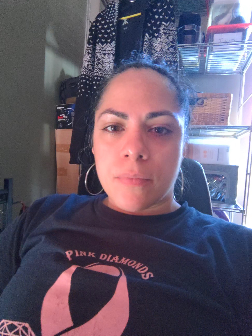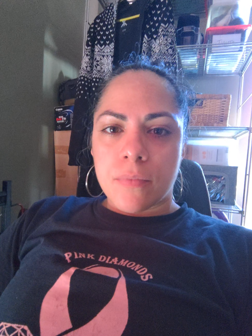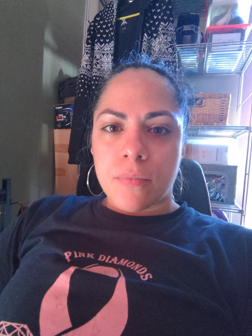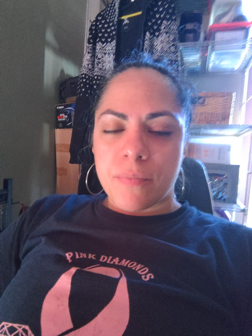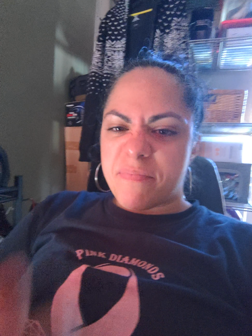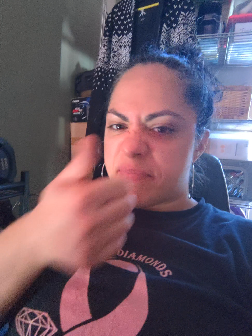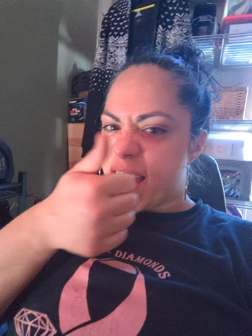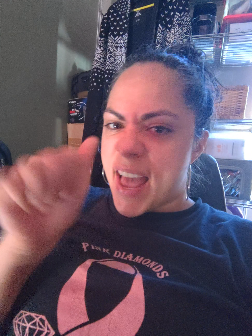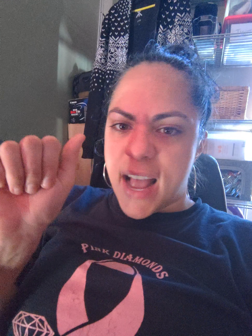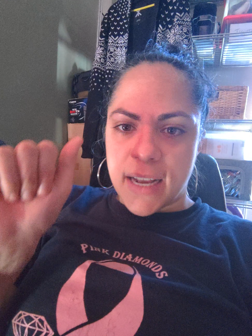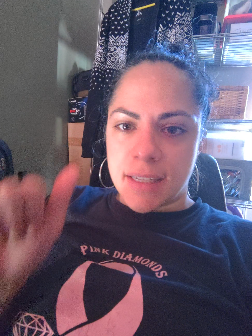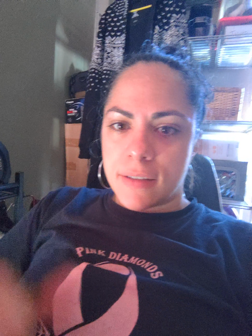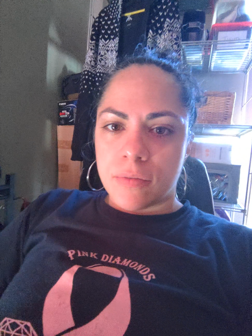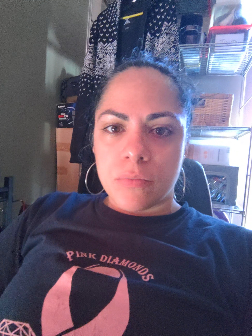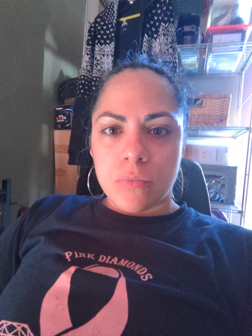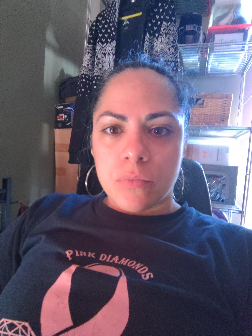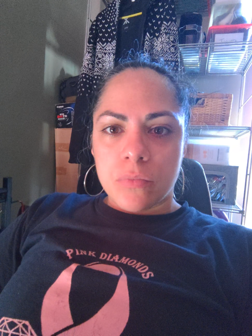any